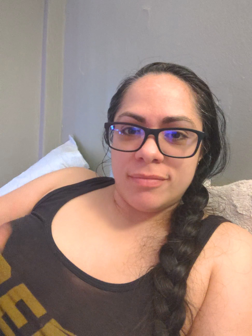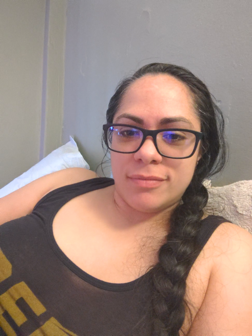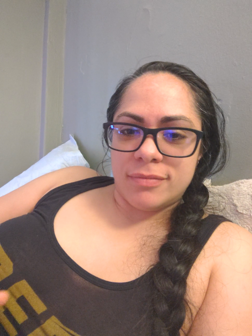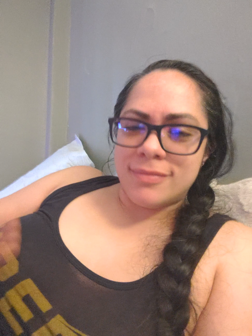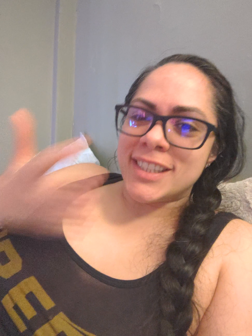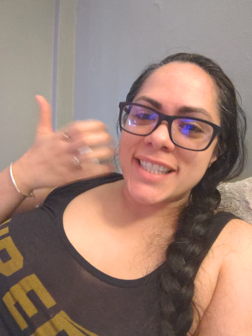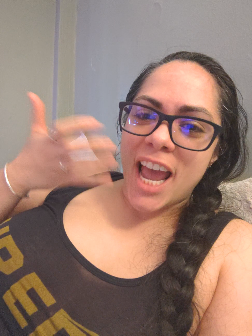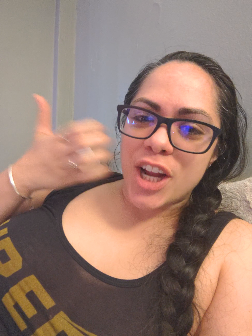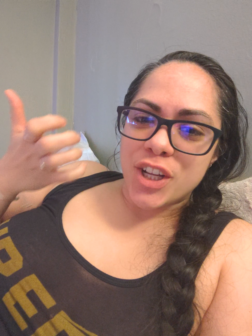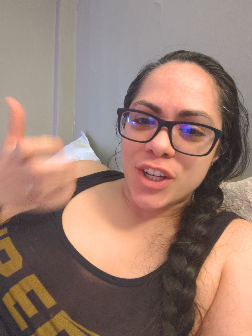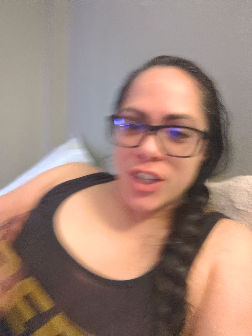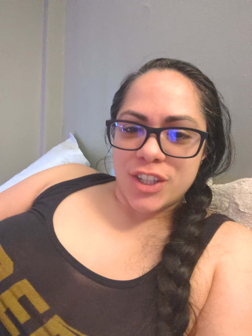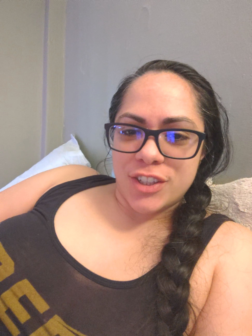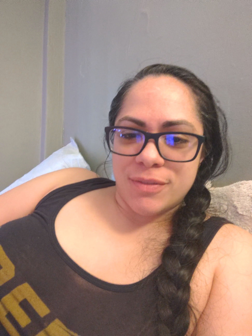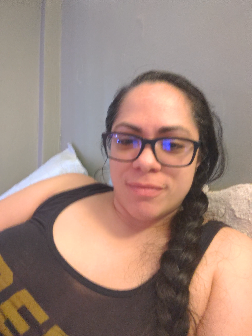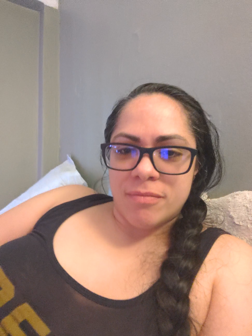tiger